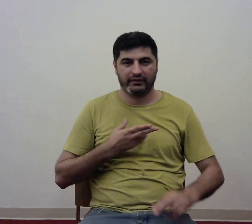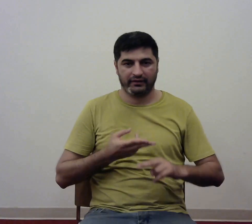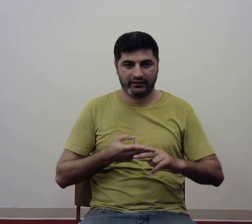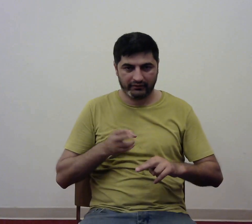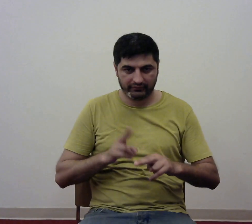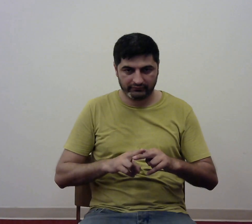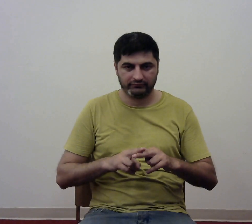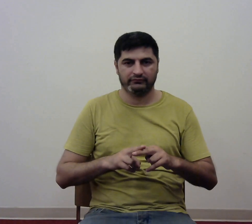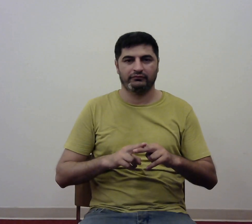bu